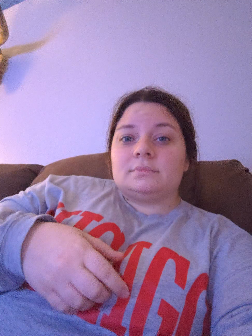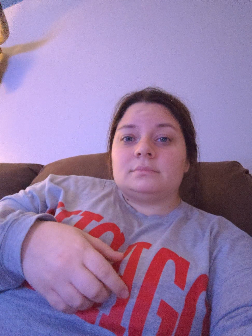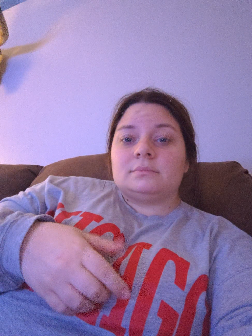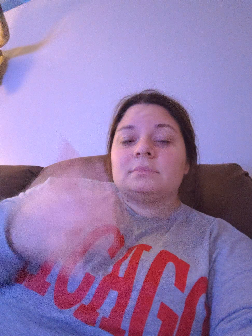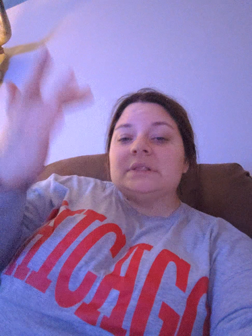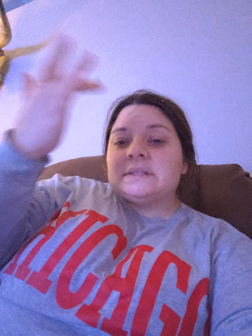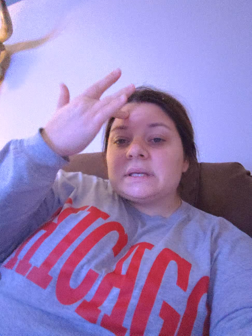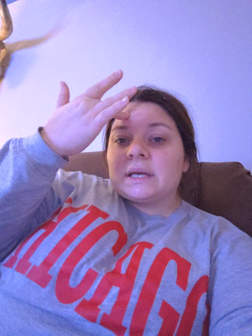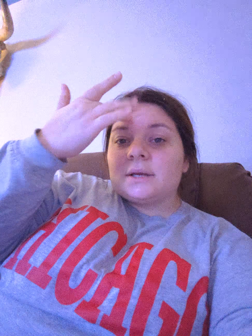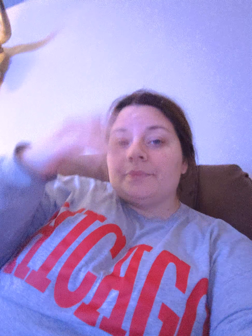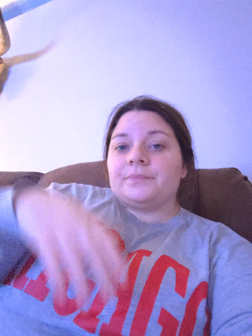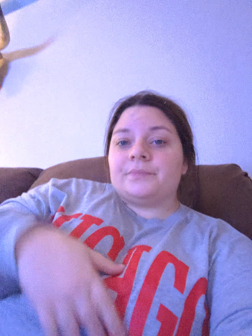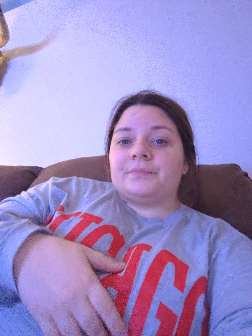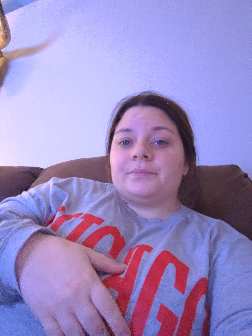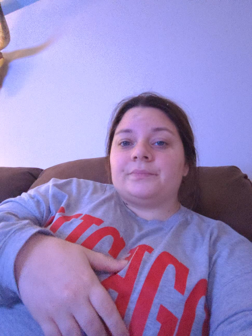sick